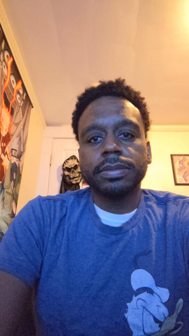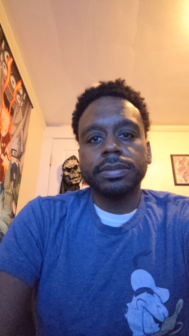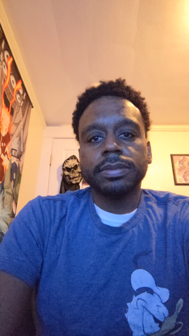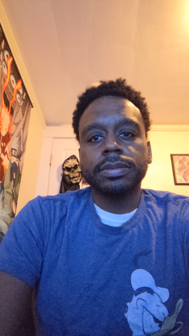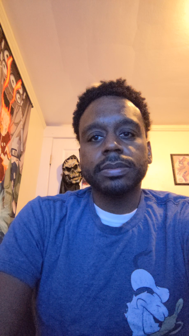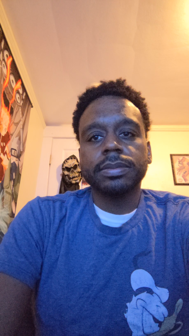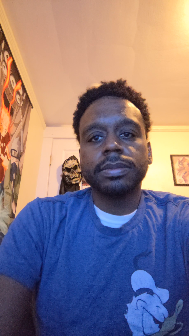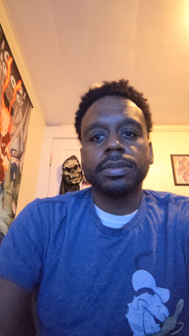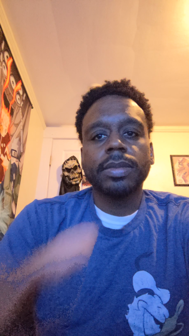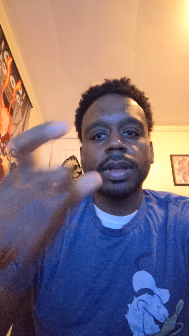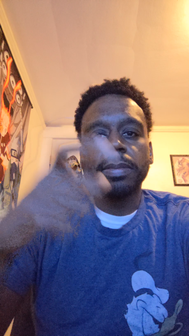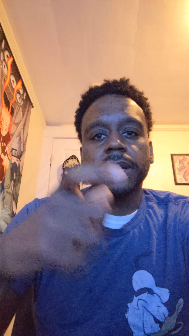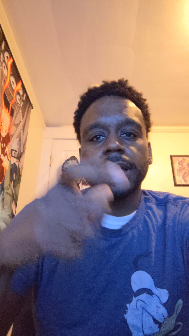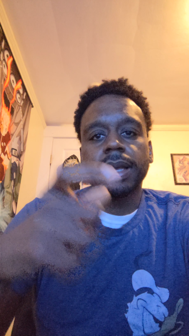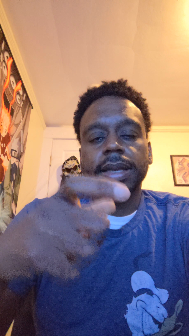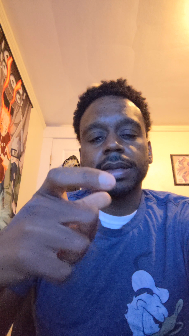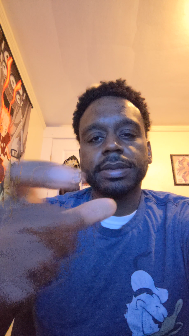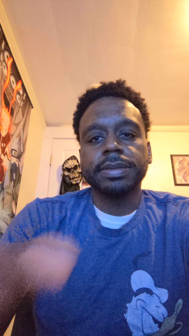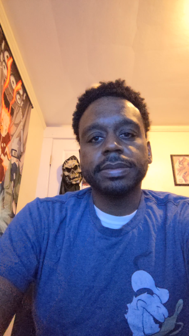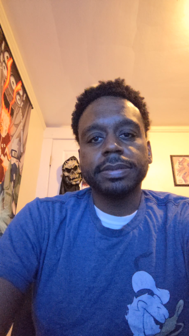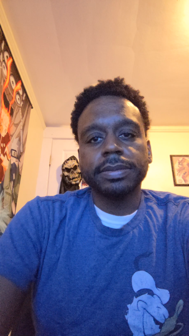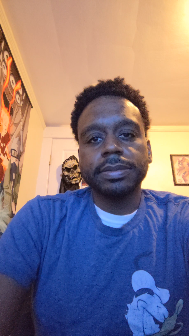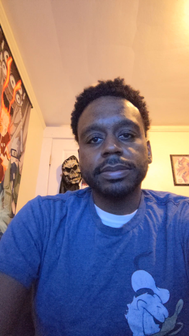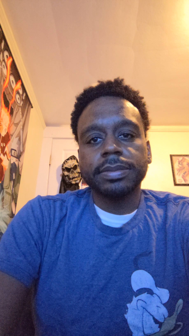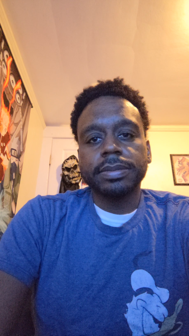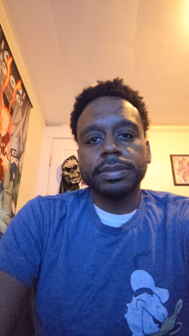plate